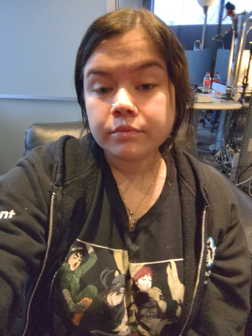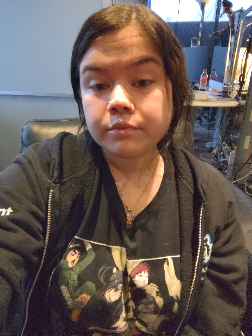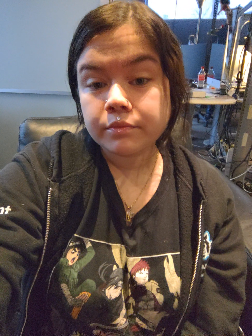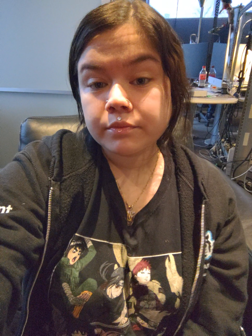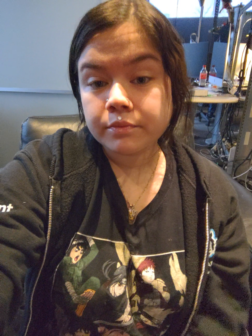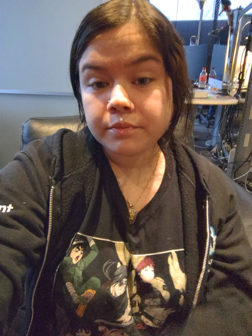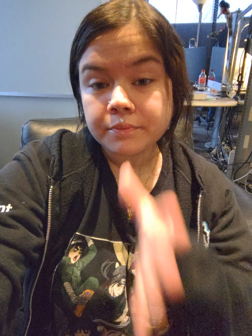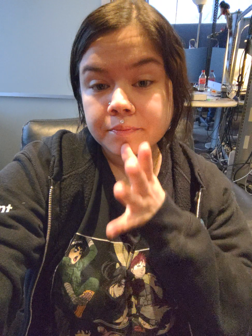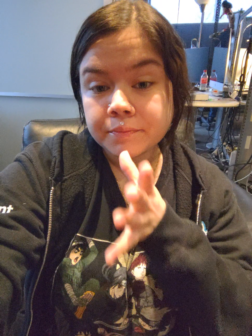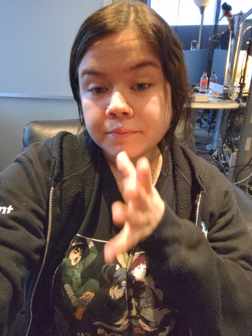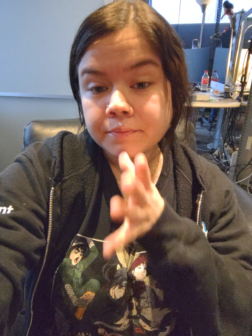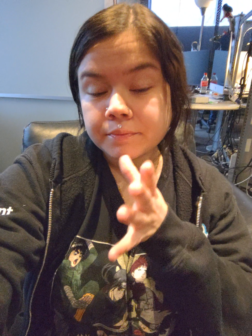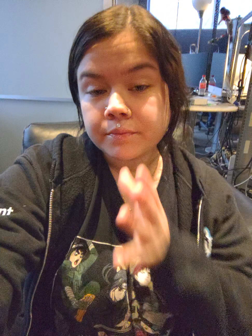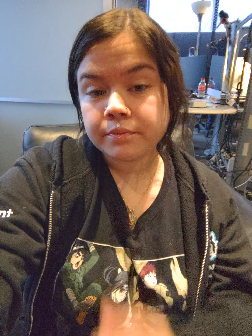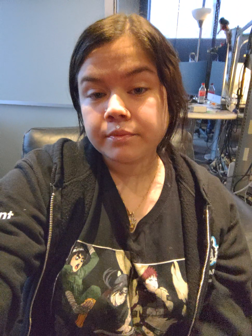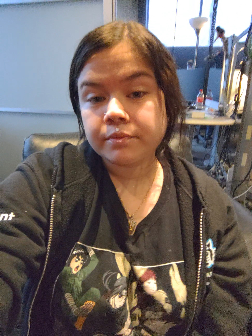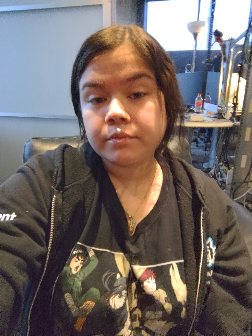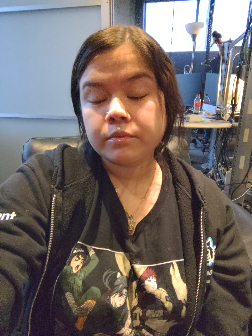mom